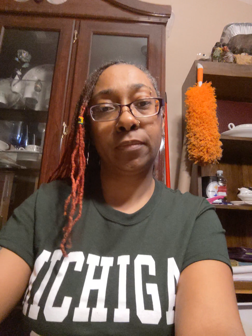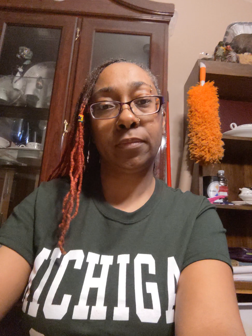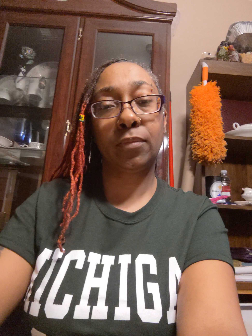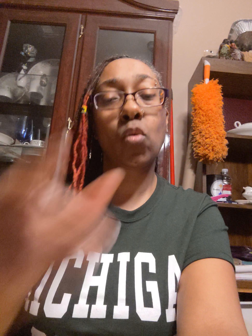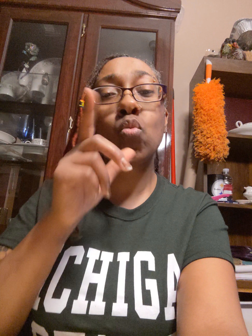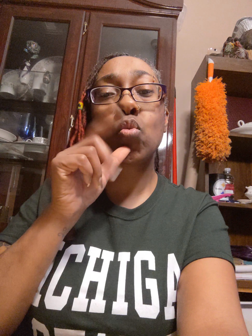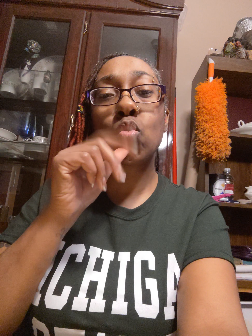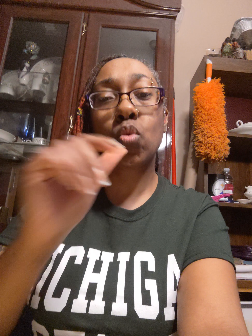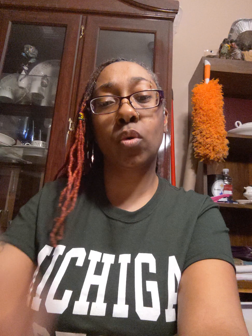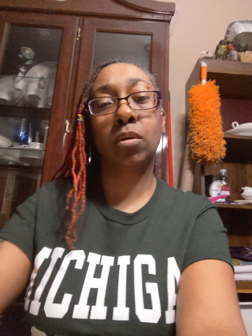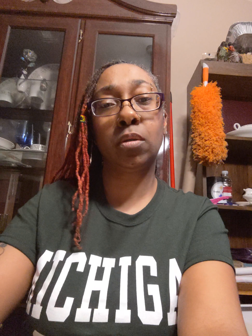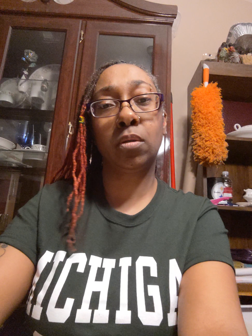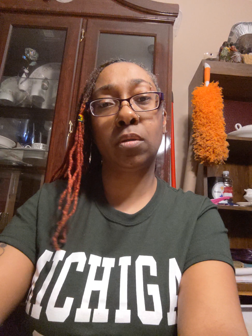who